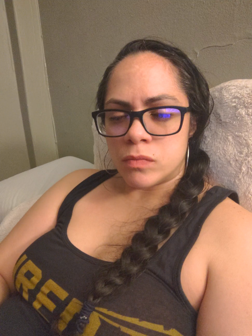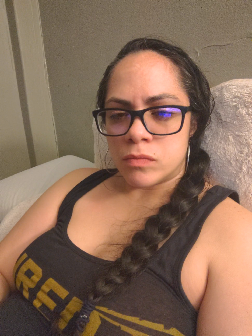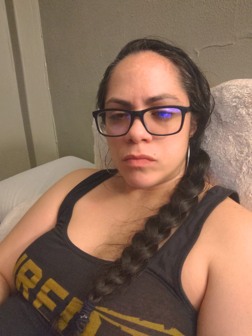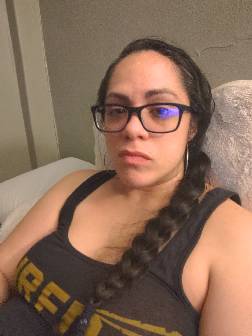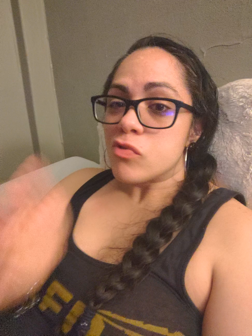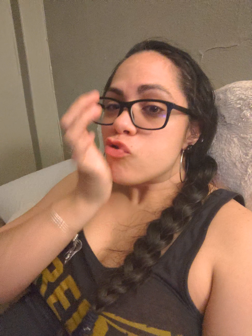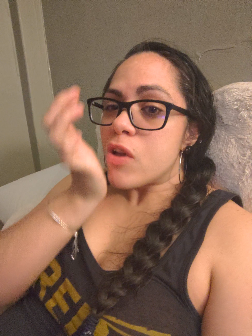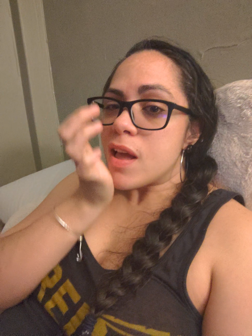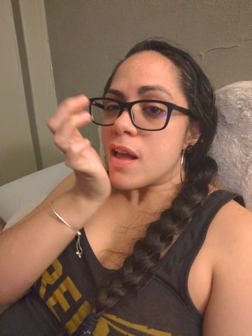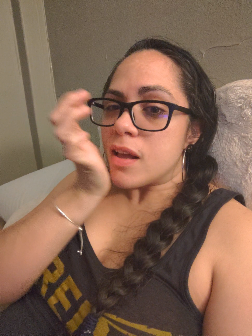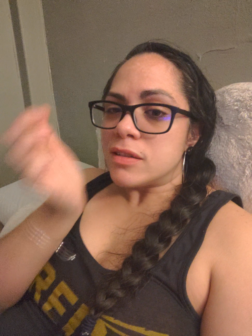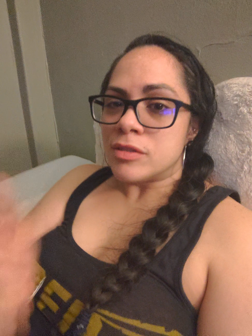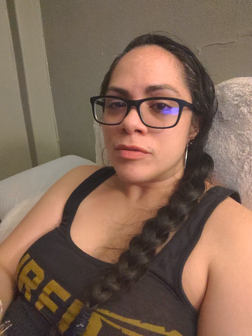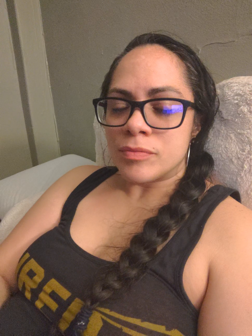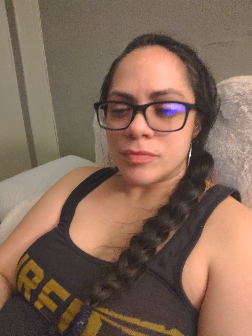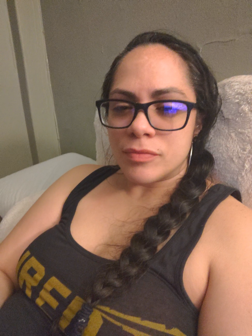grass